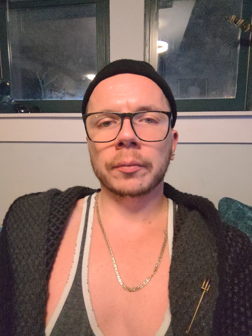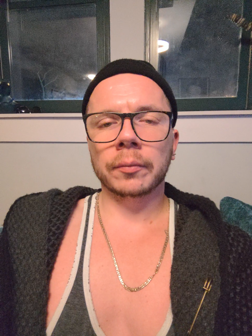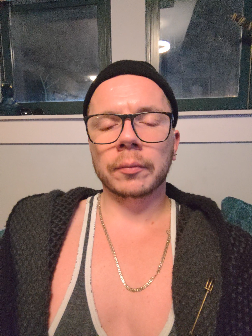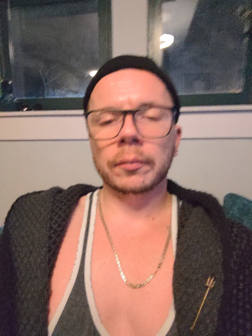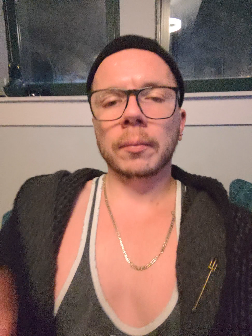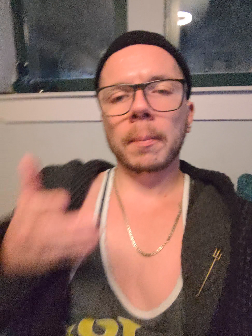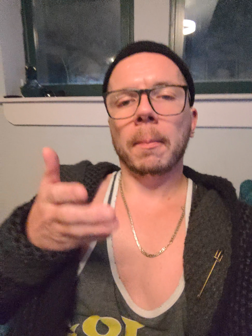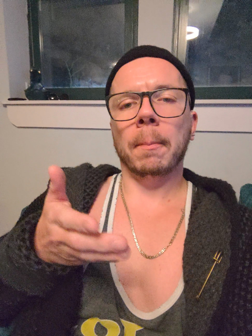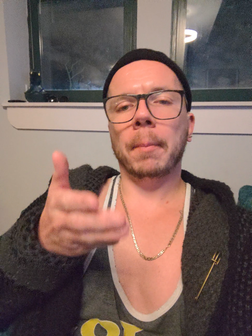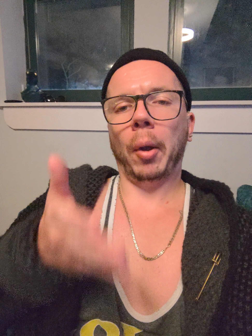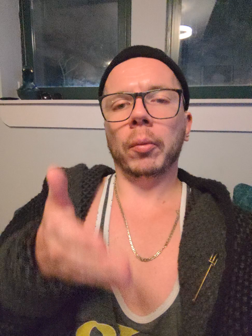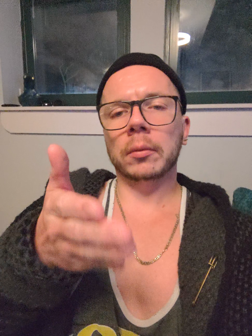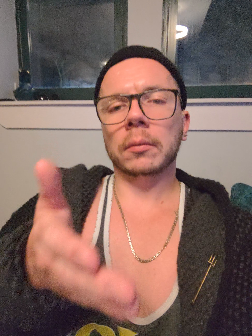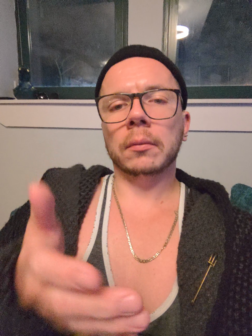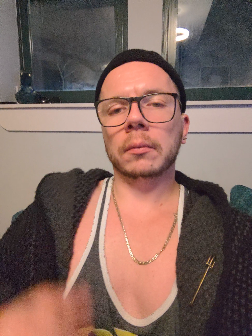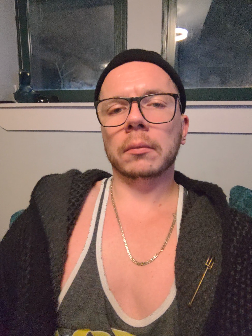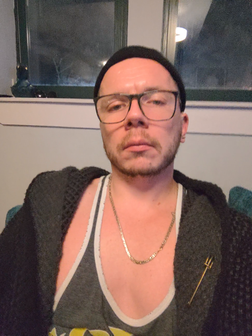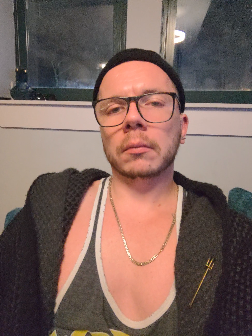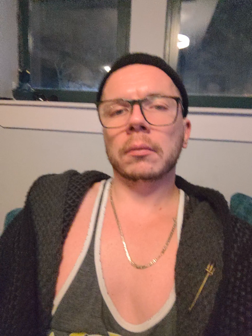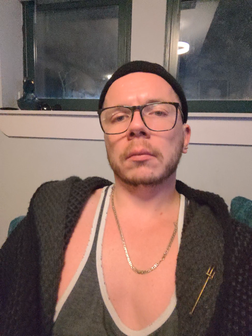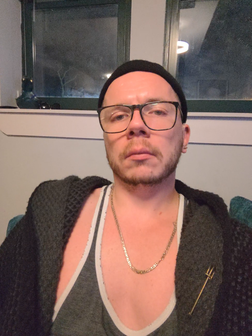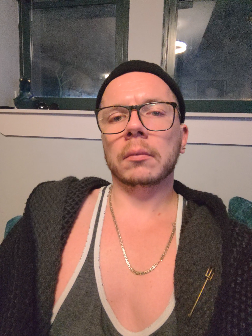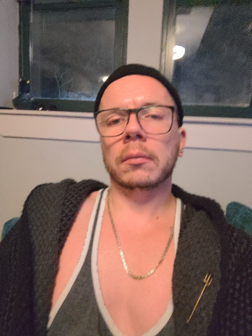boat